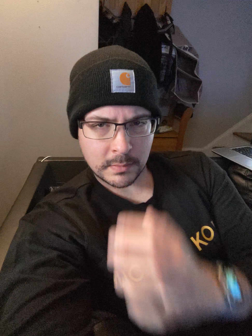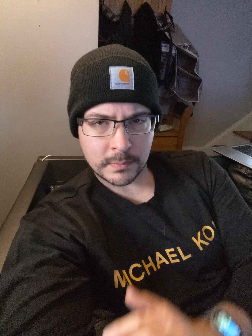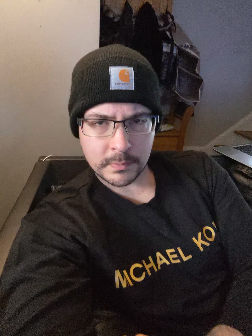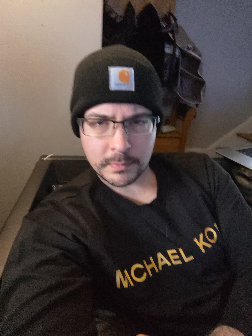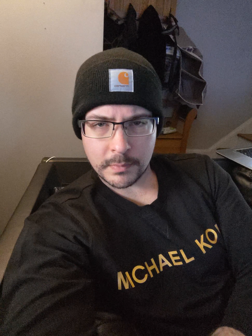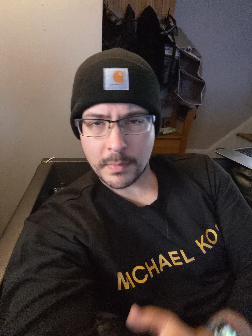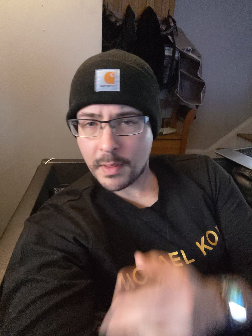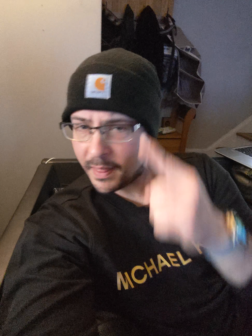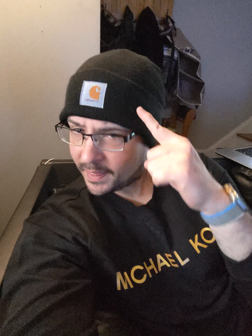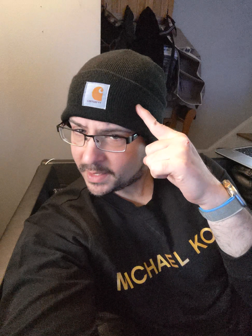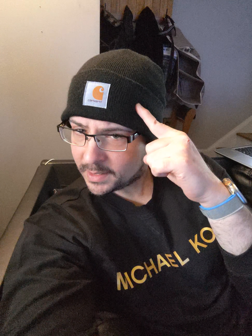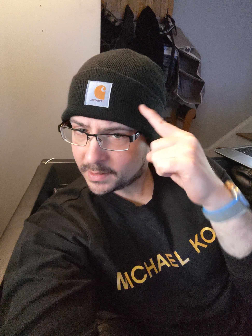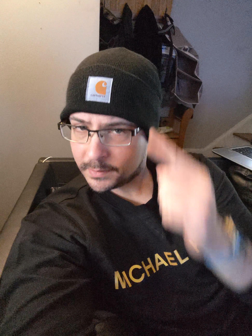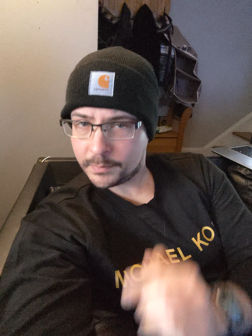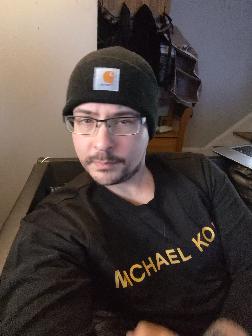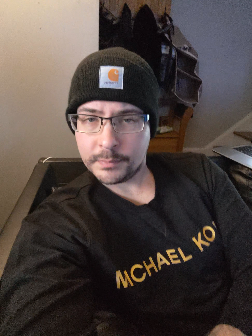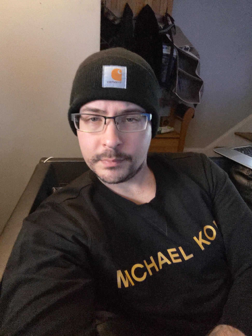think